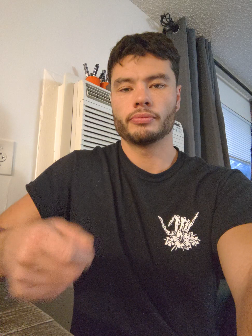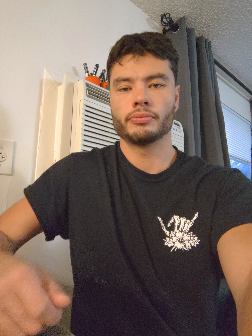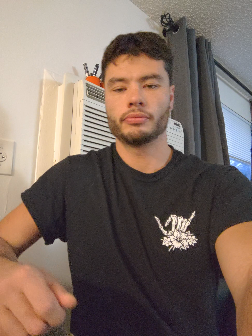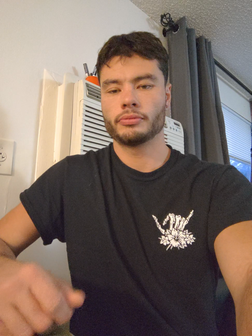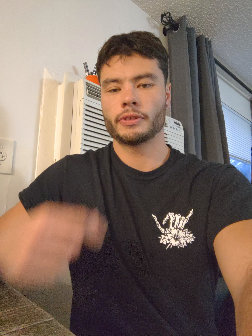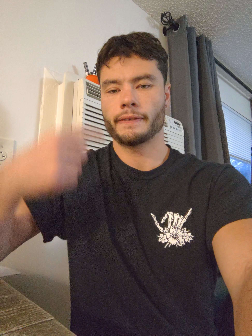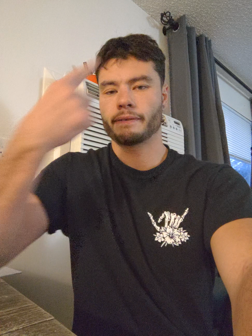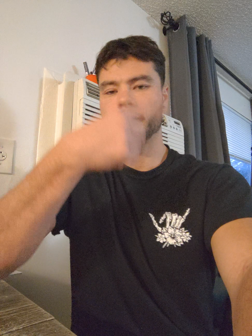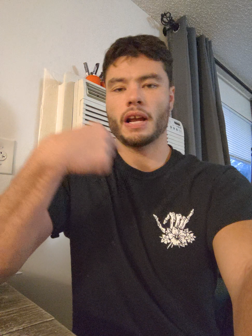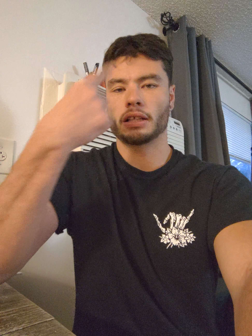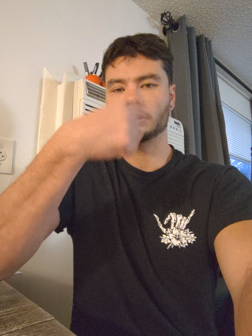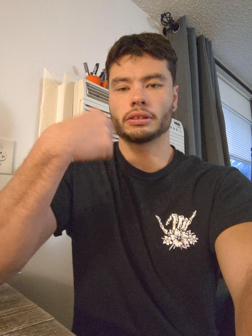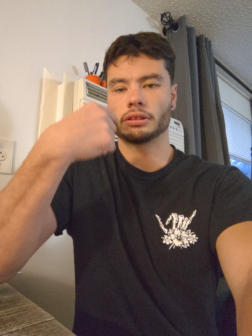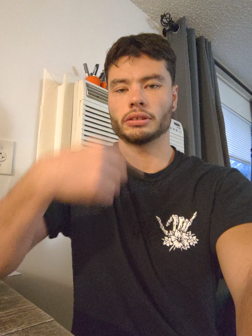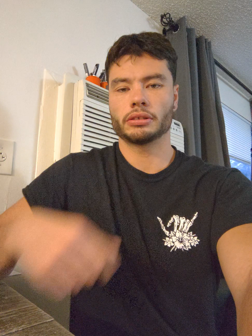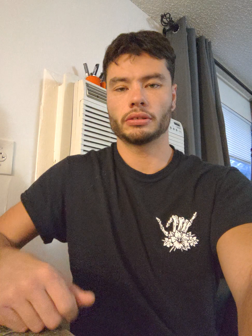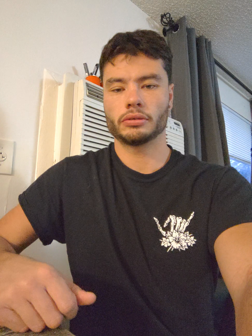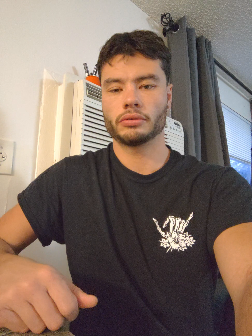face